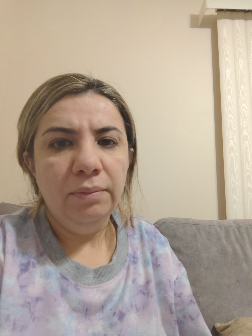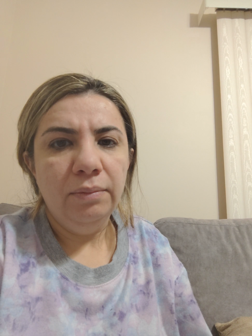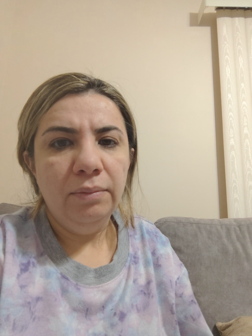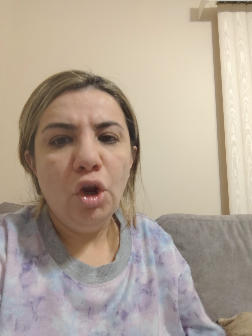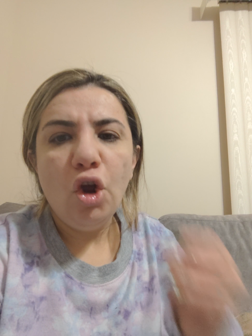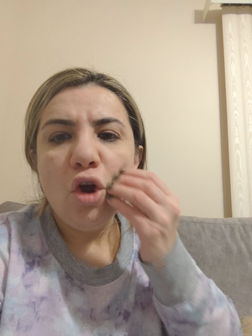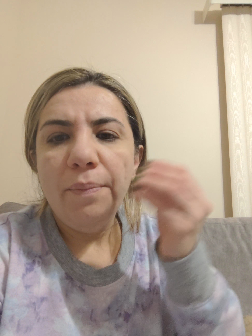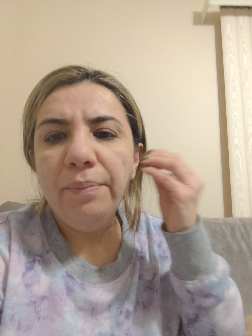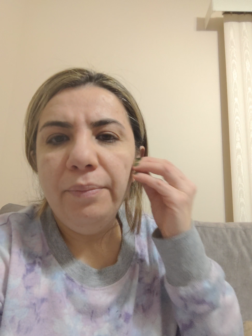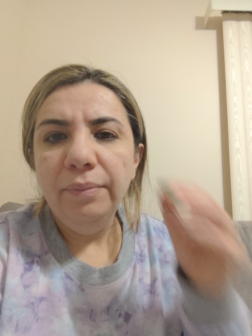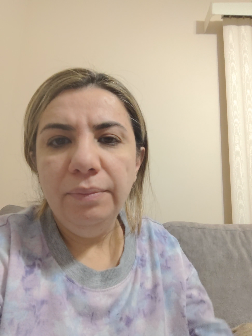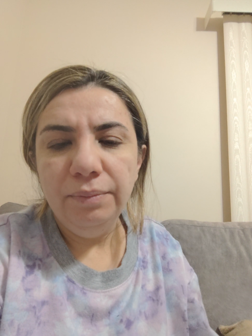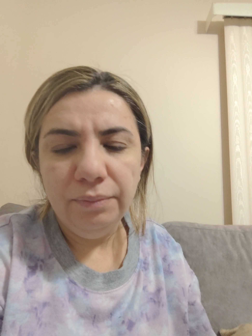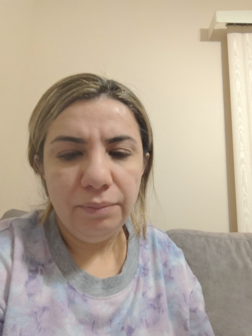home